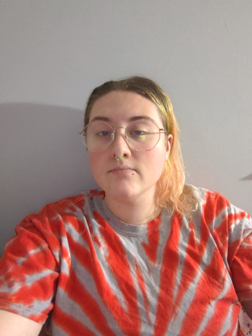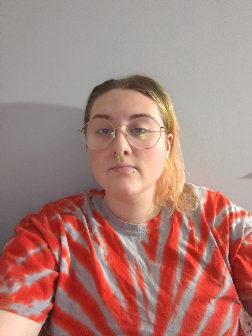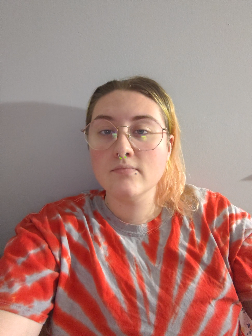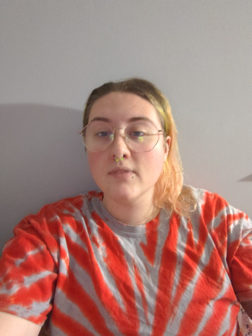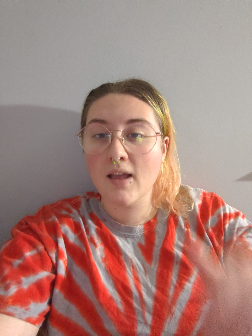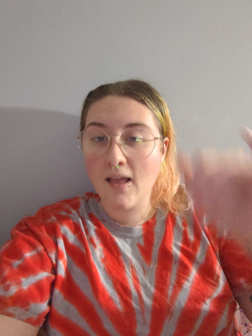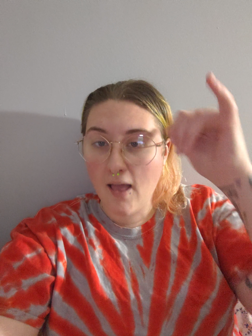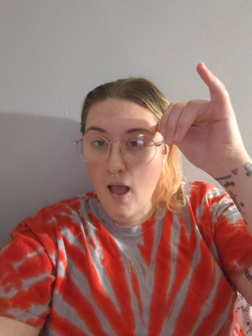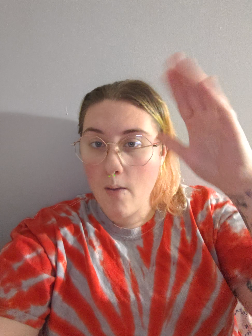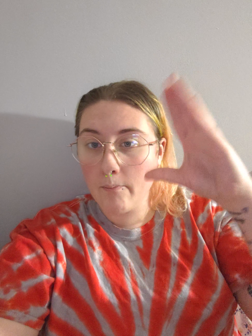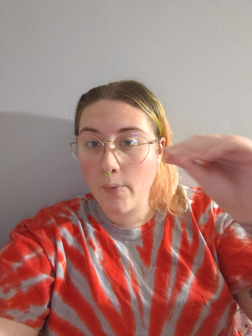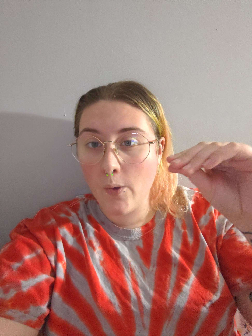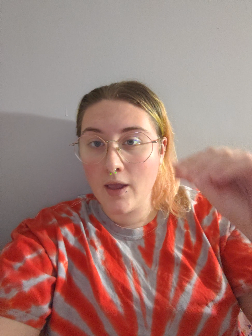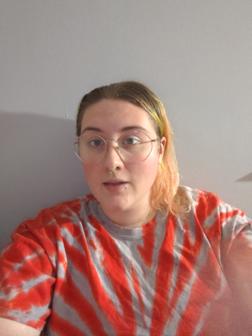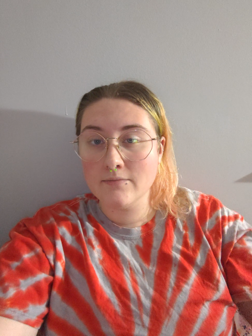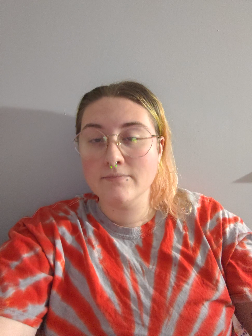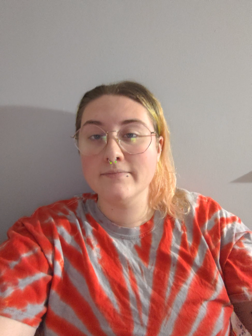cowboy